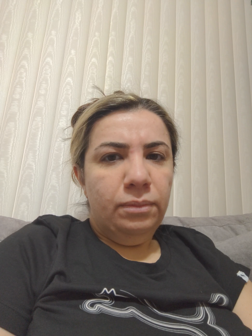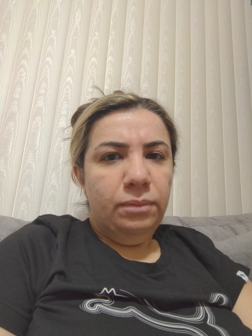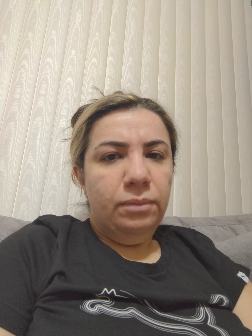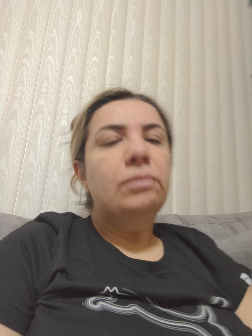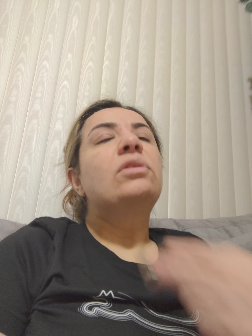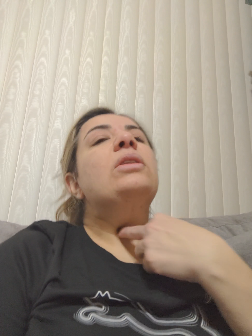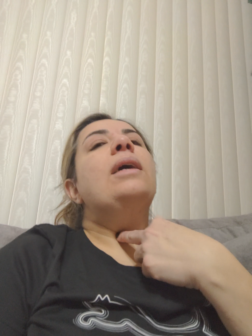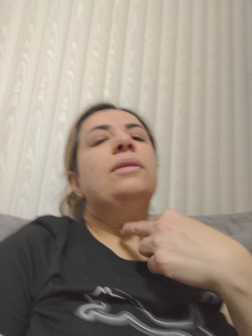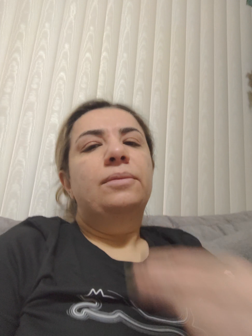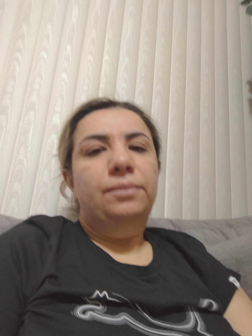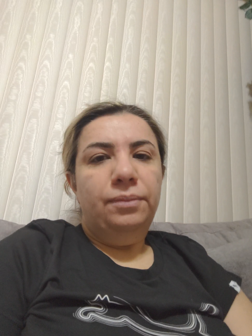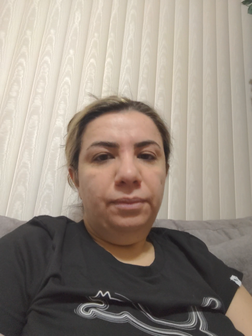stuck